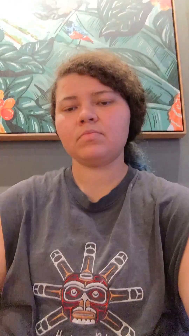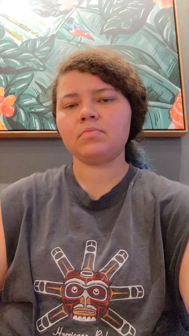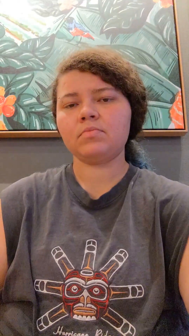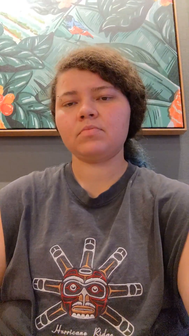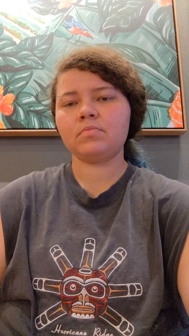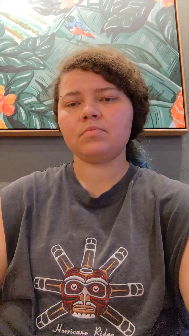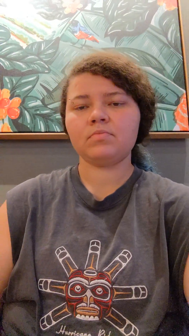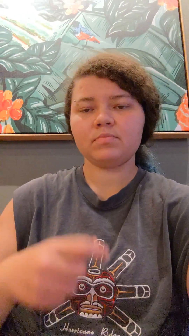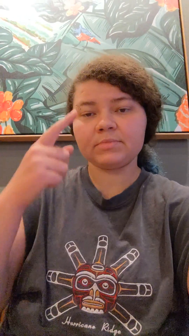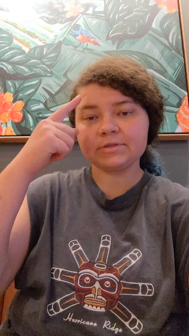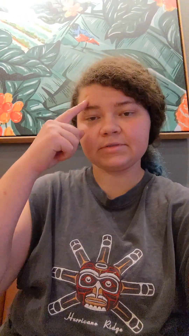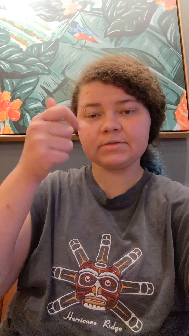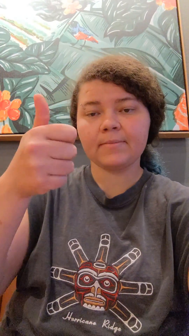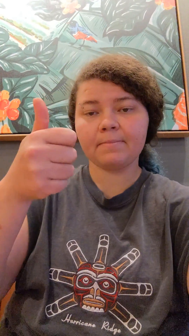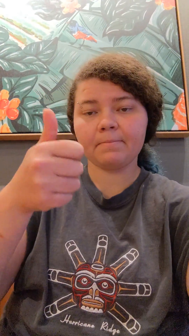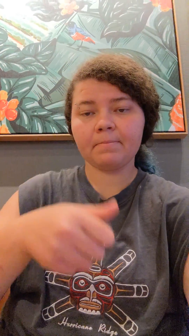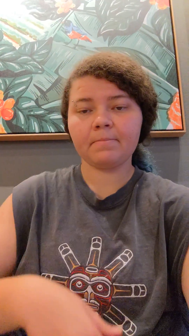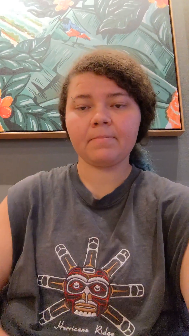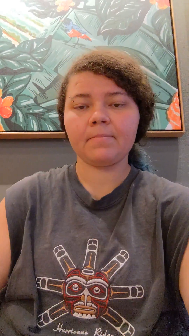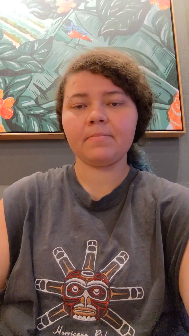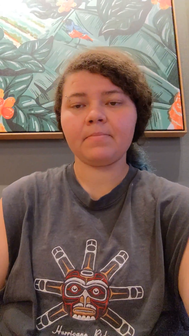dime